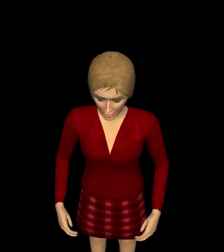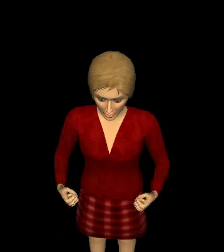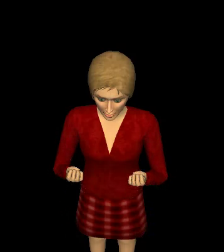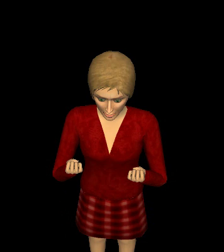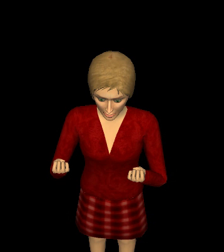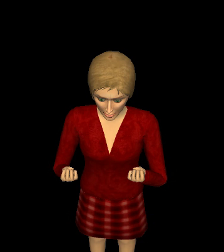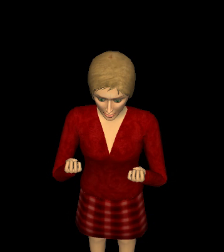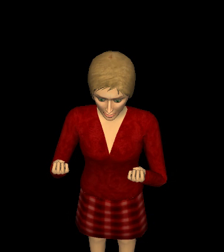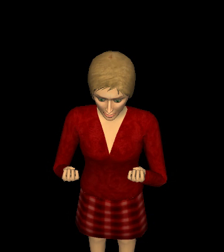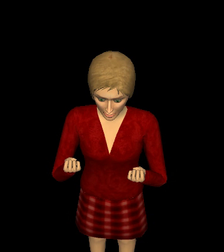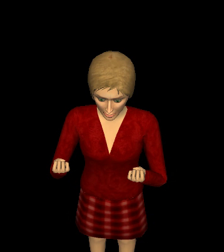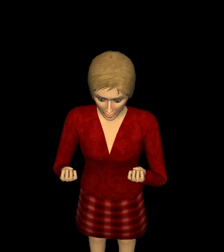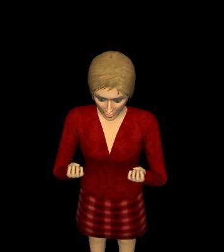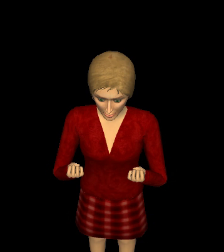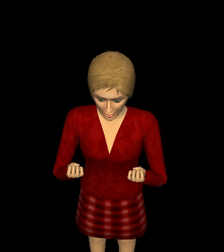ضربة